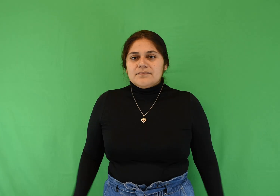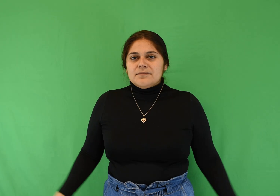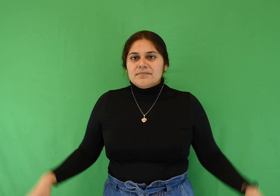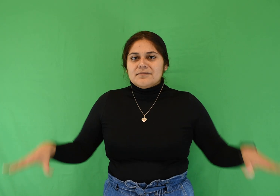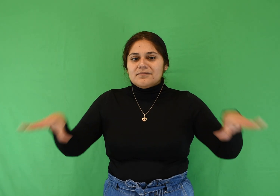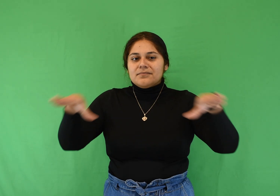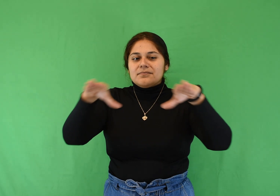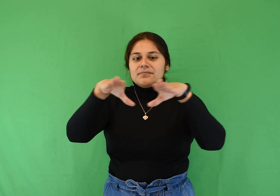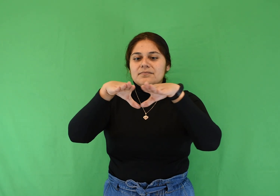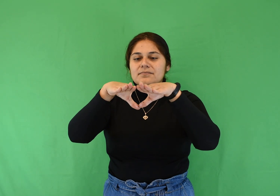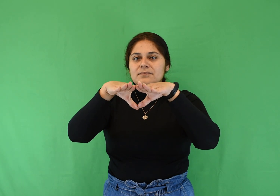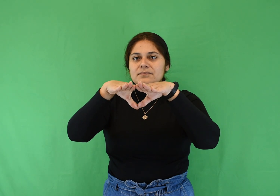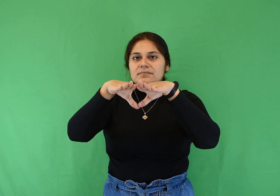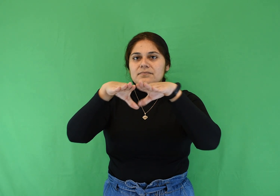cómo